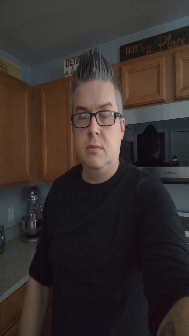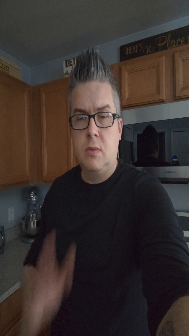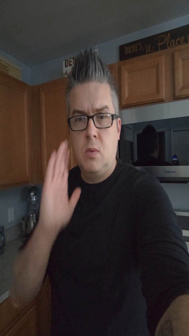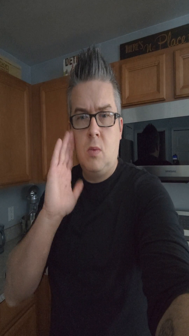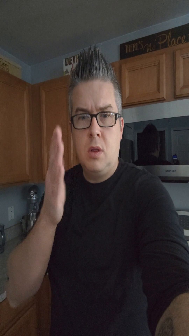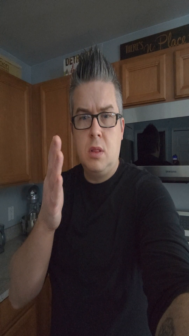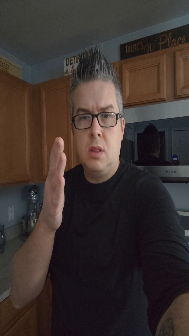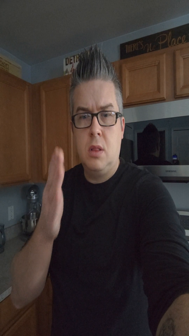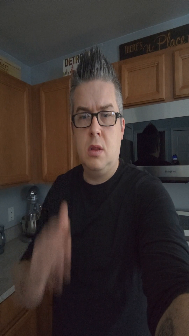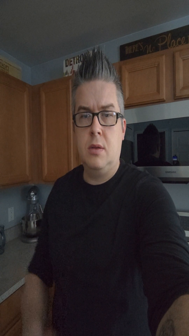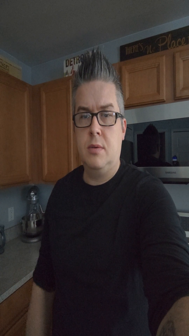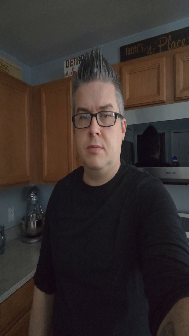will